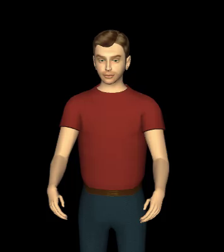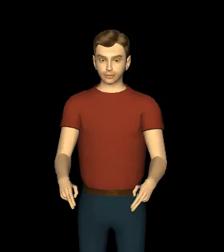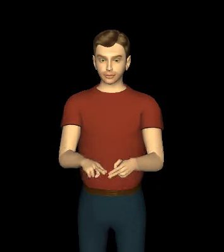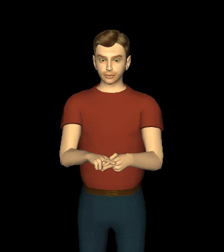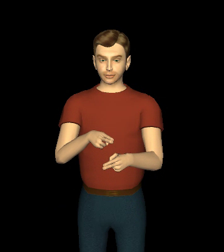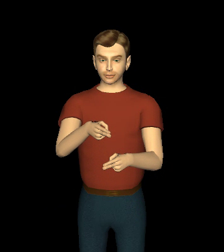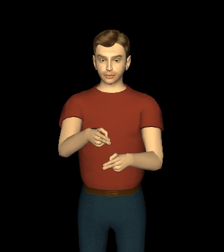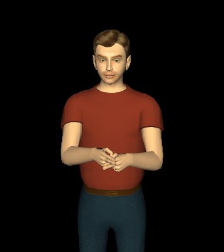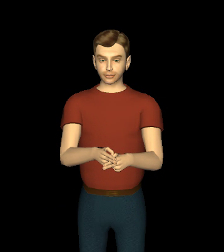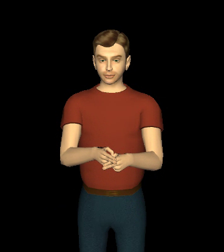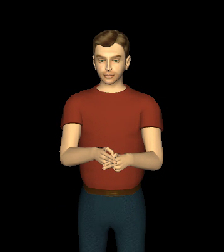اسم